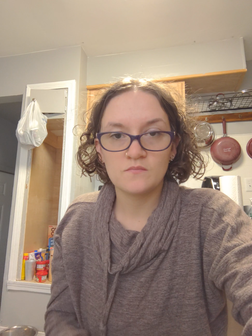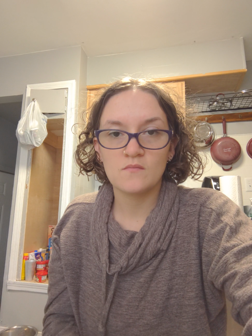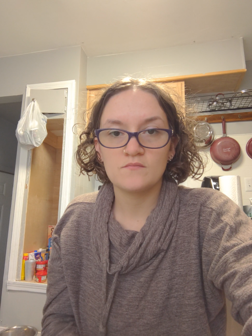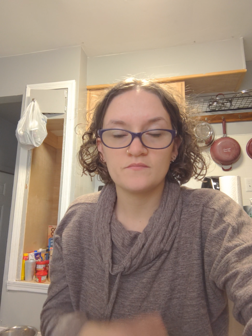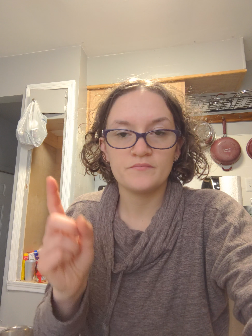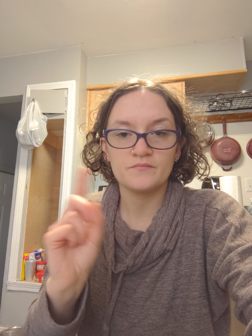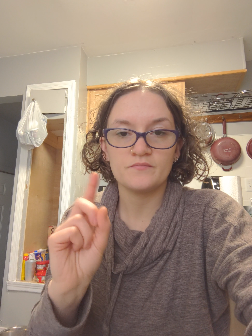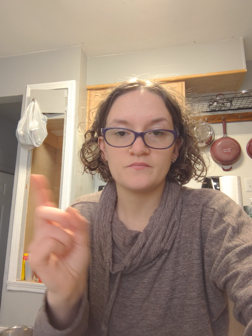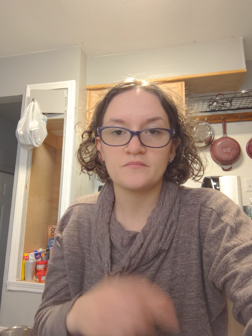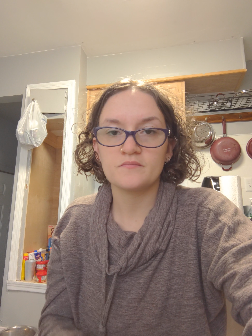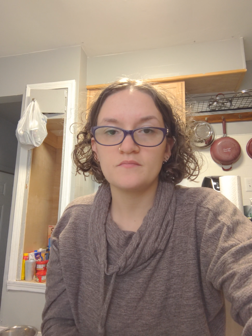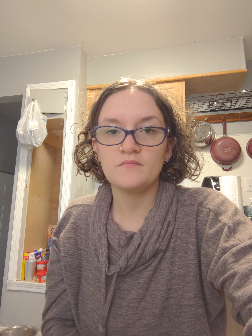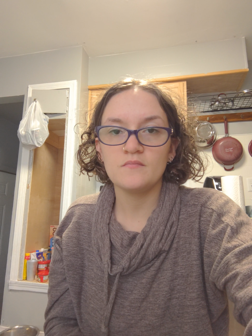where